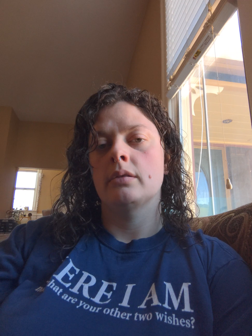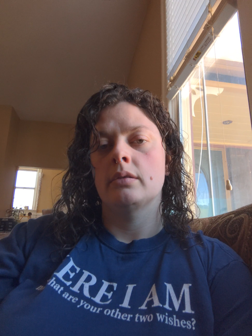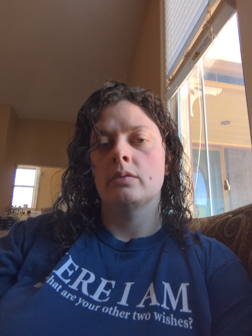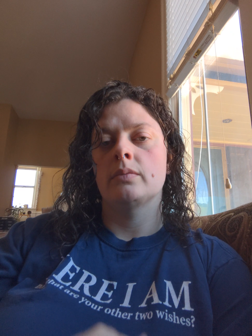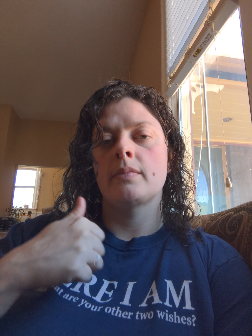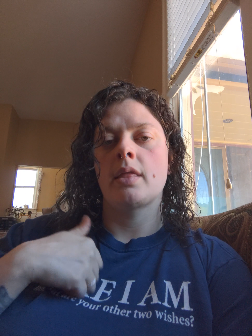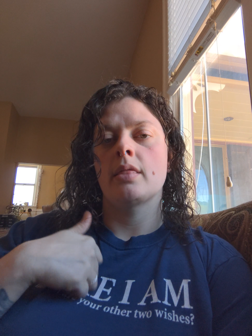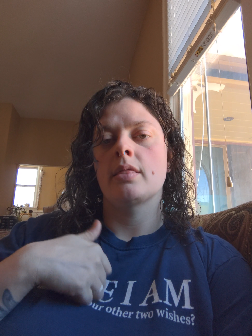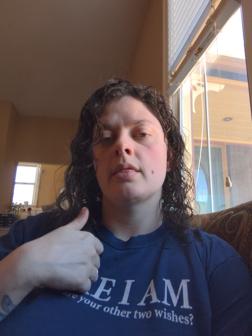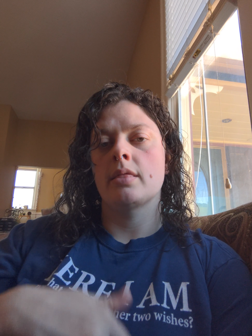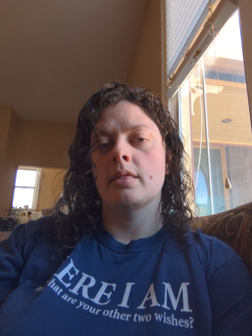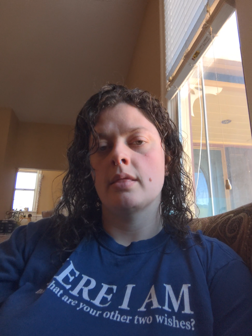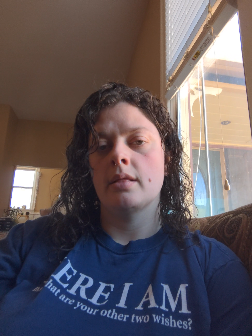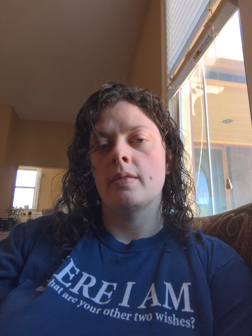bath